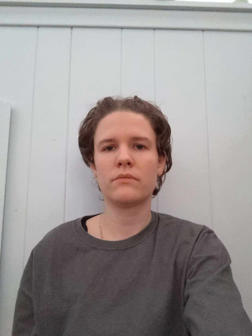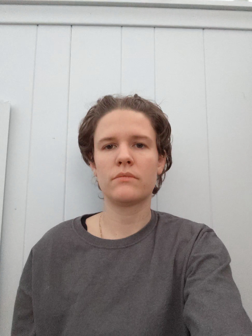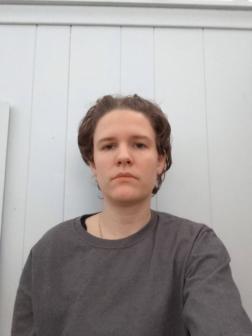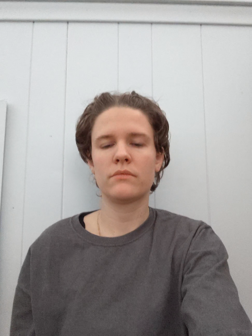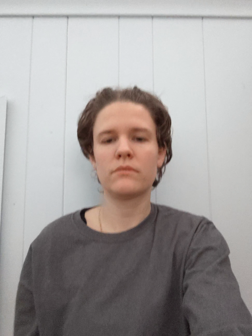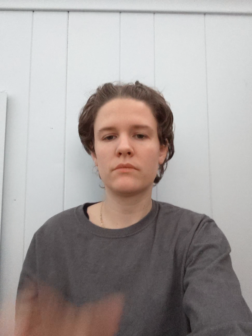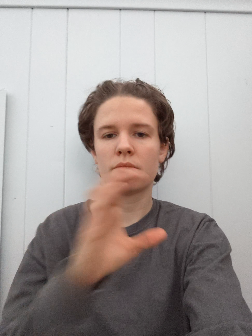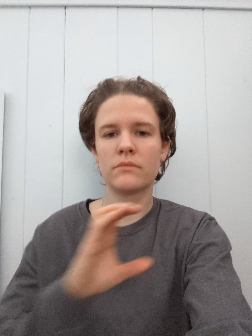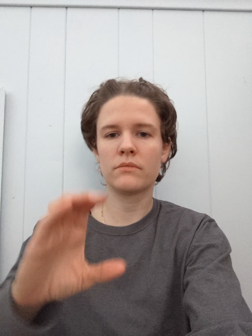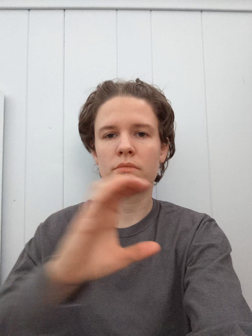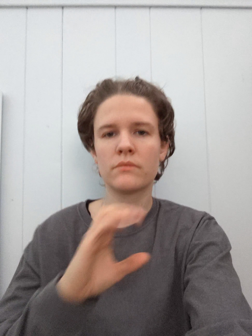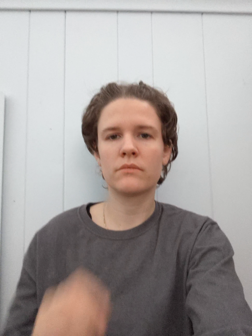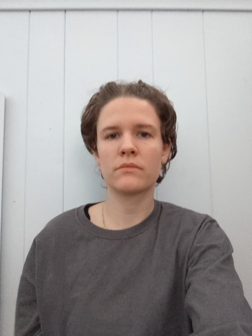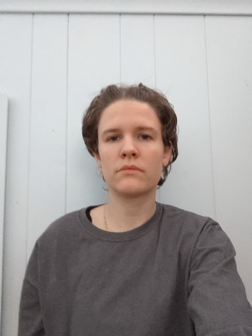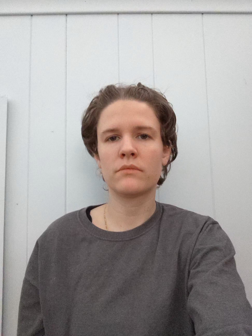chocolate